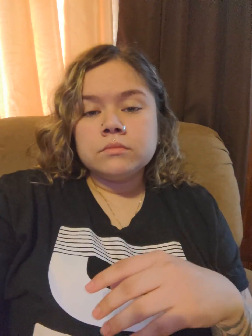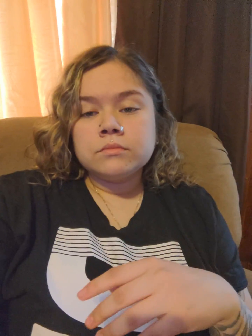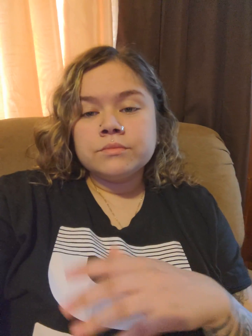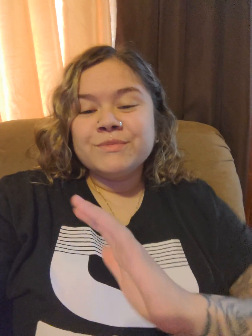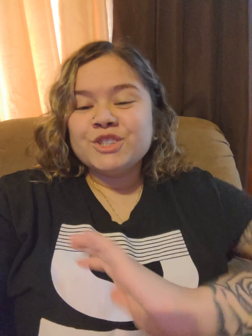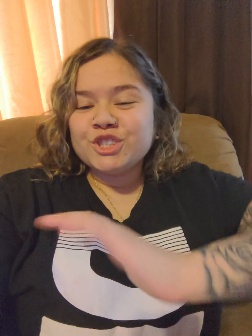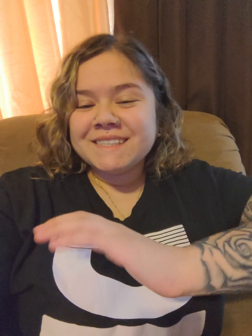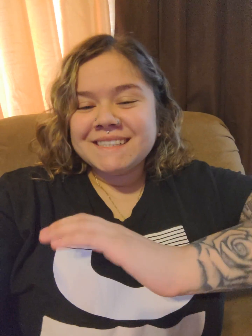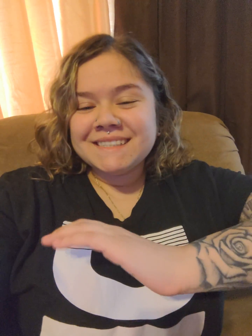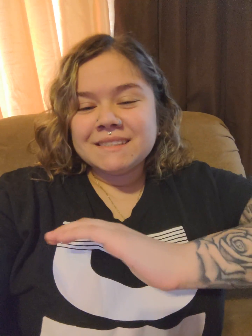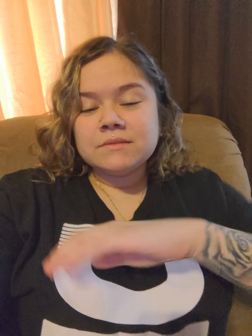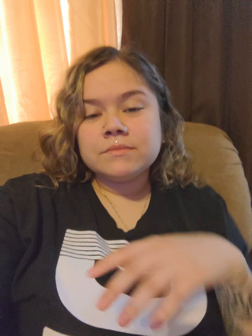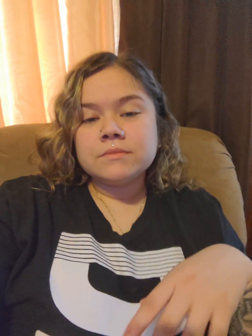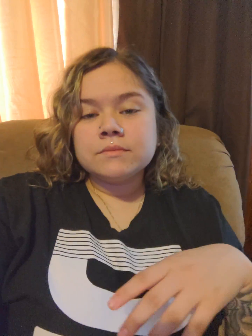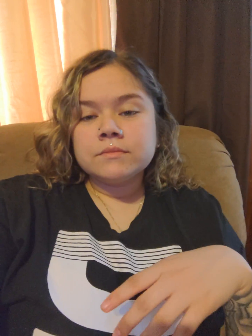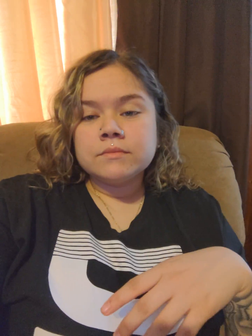cheese